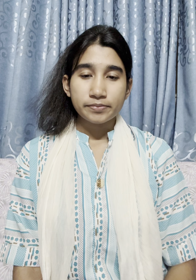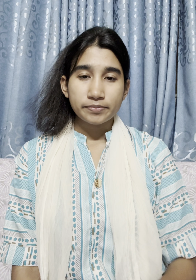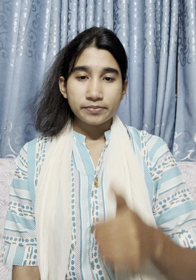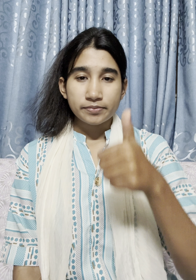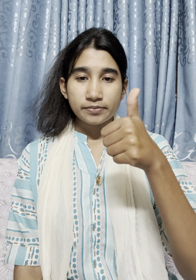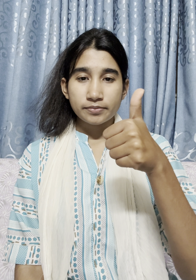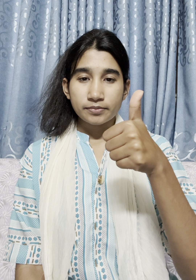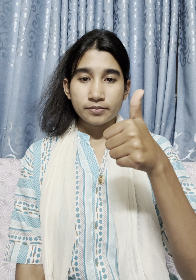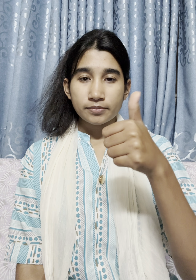ভাল